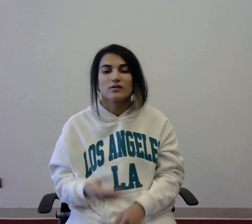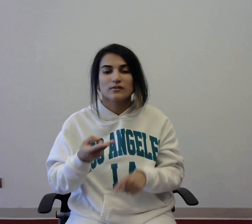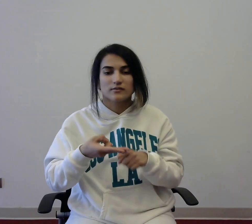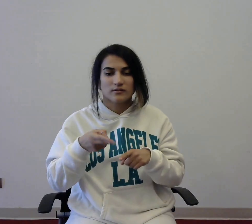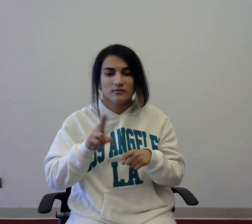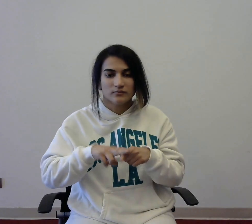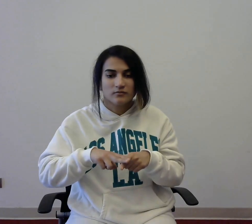bu